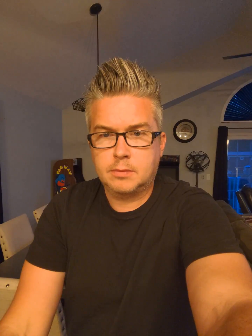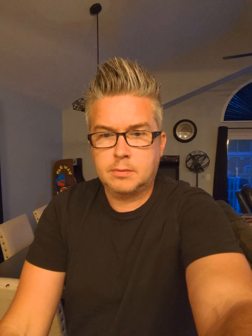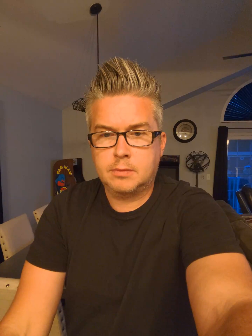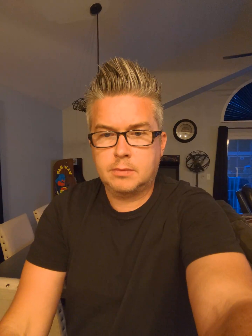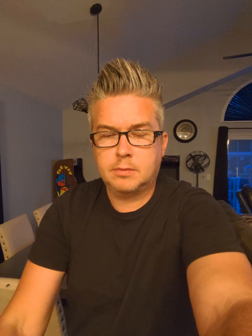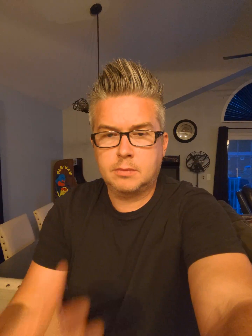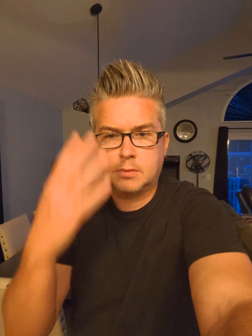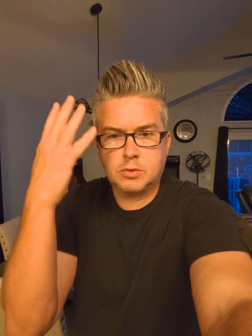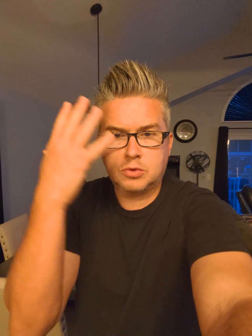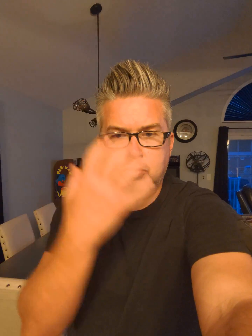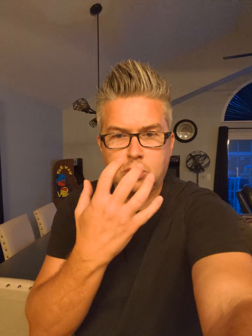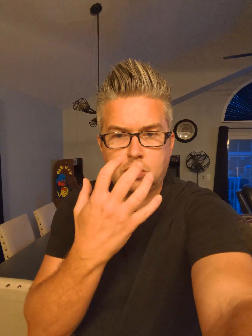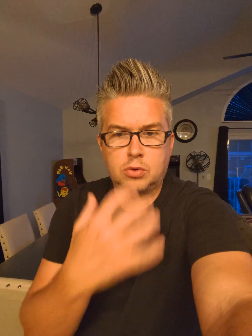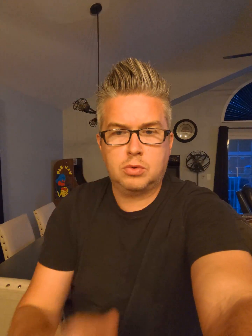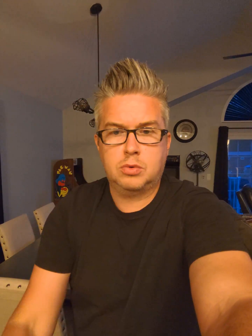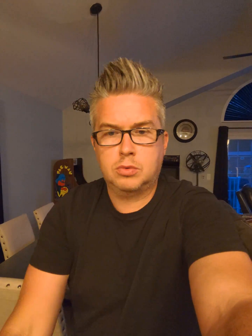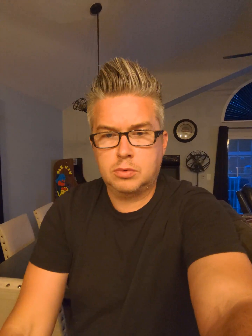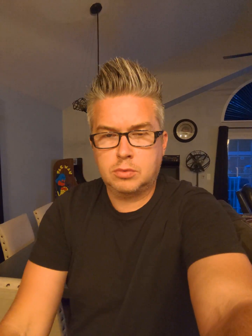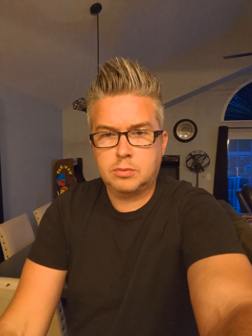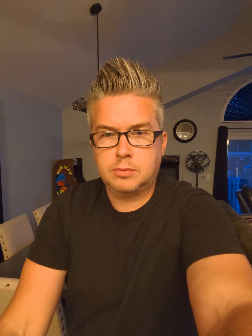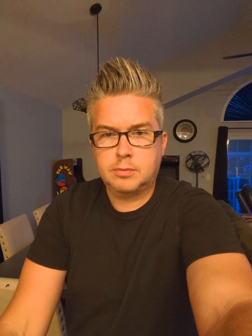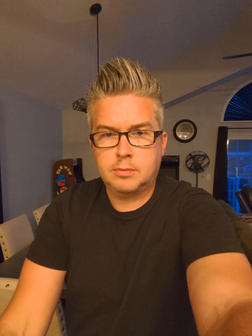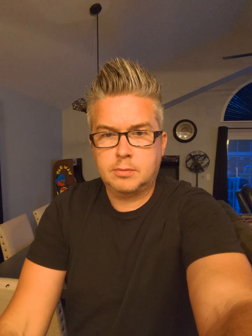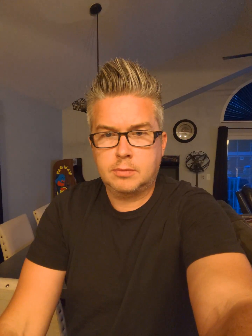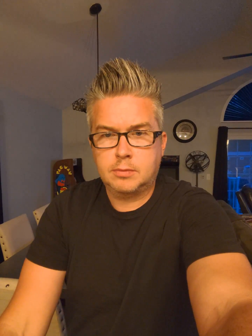dark